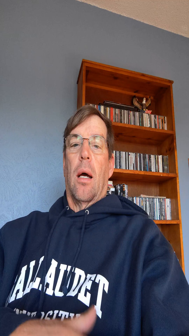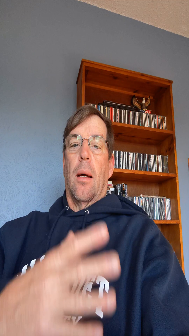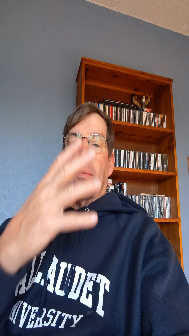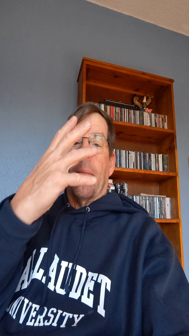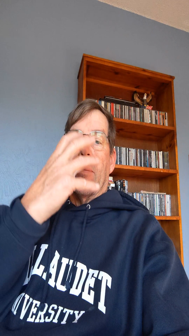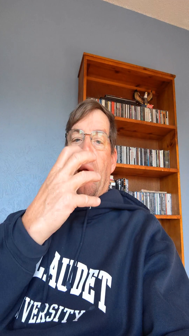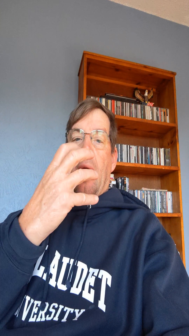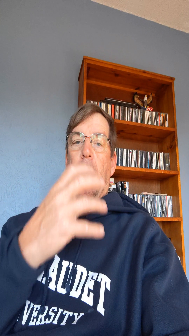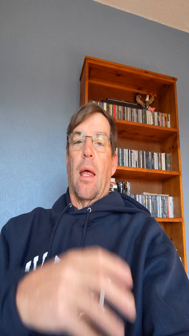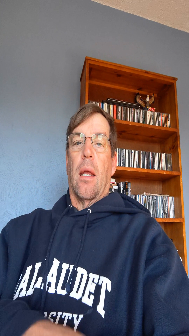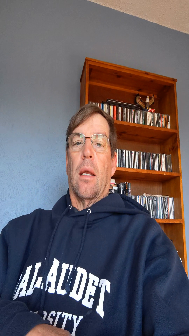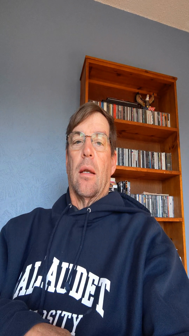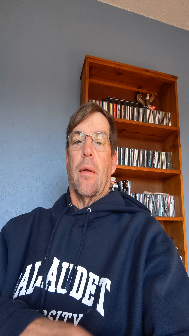mad